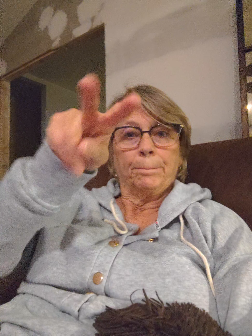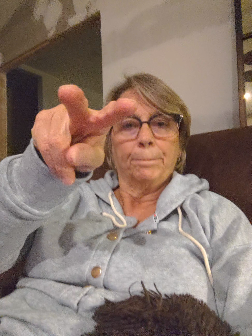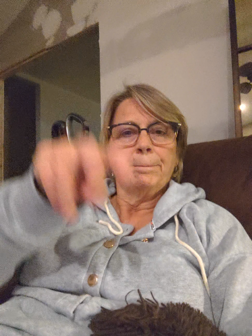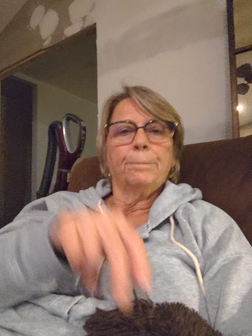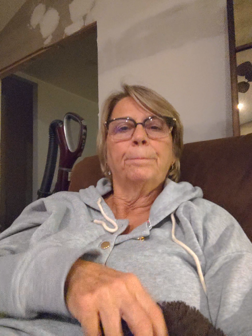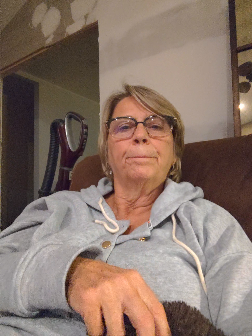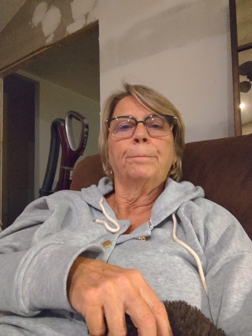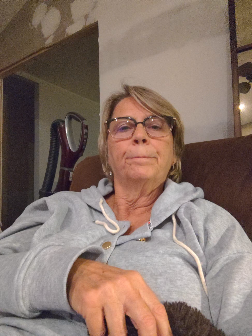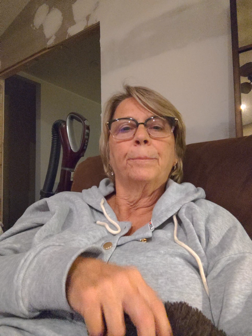jump